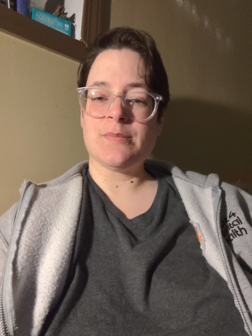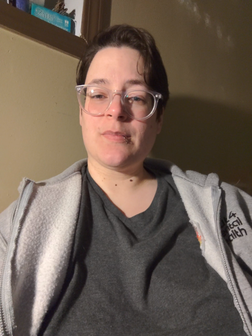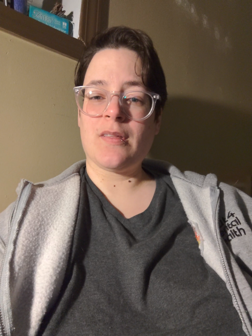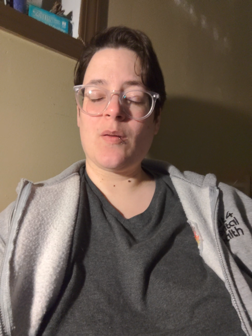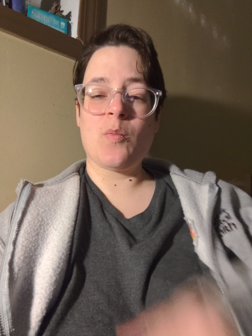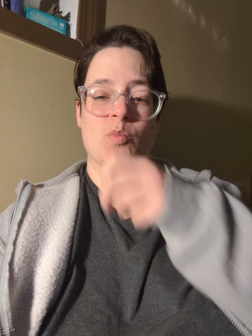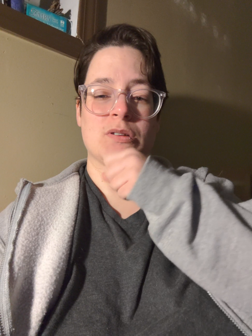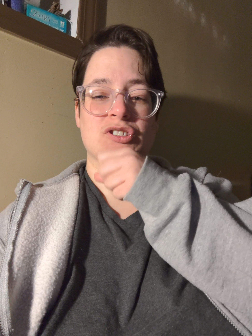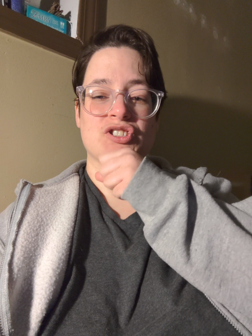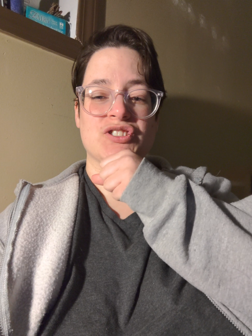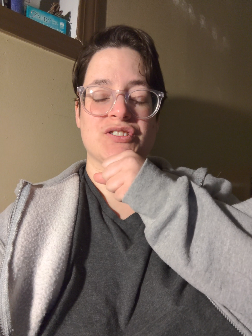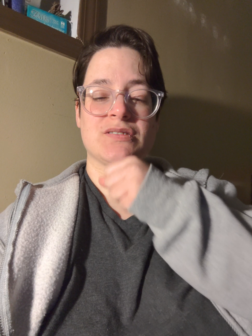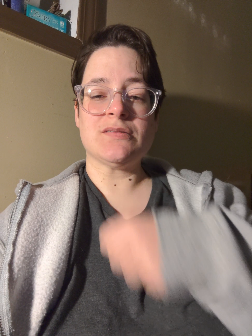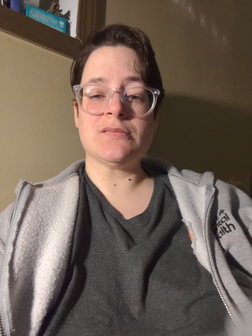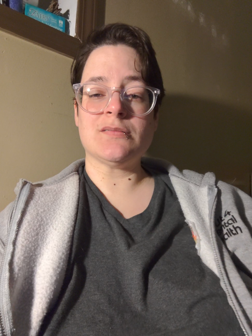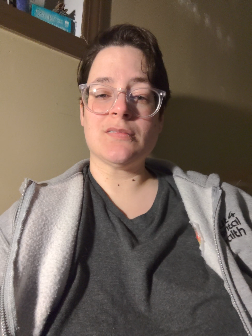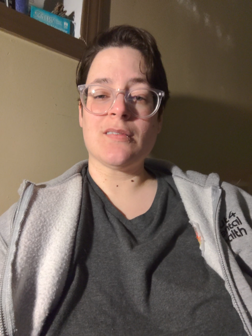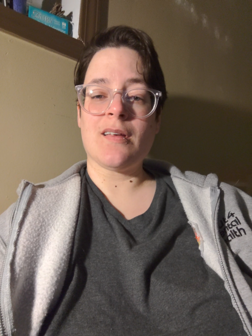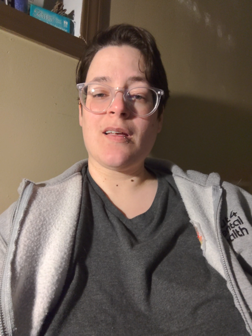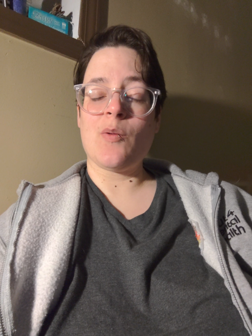orange